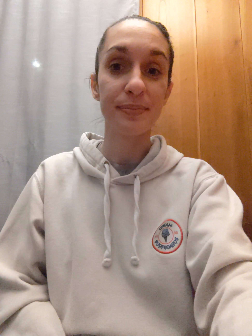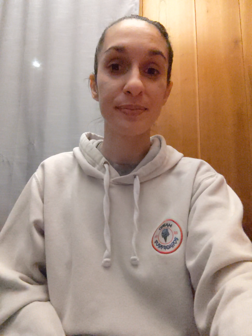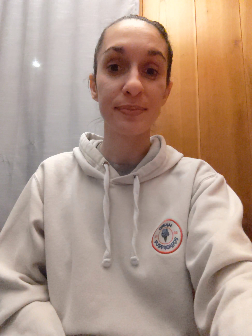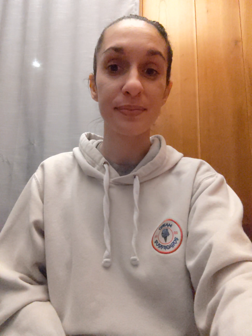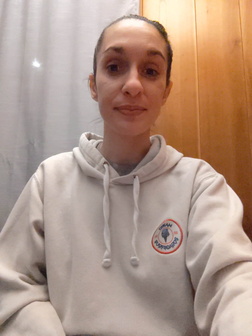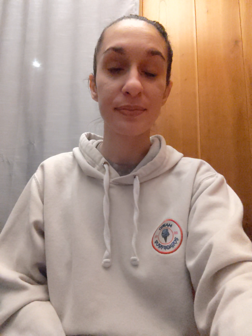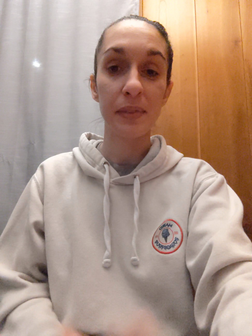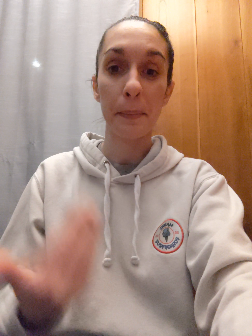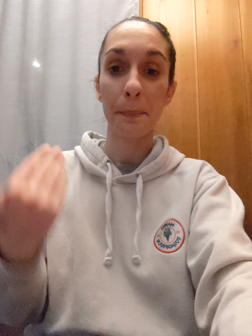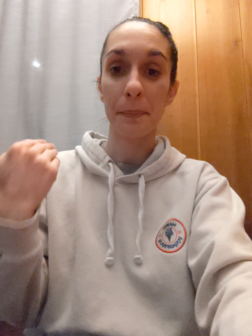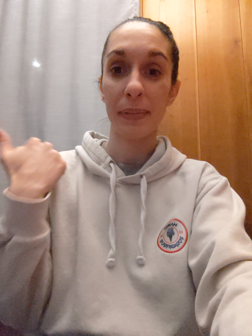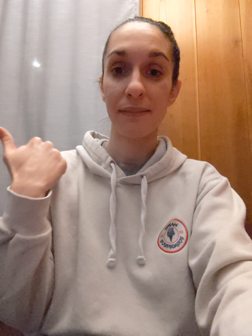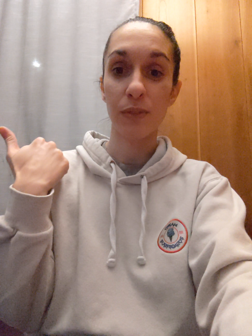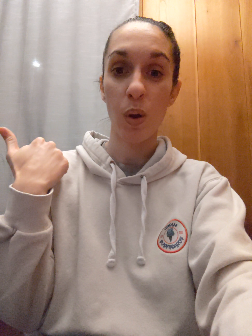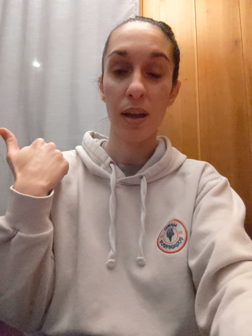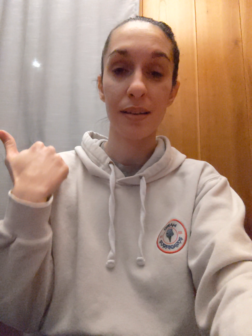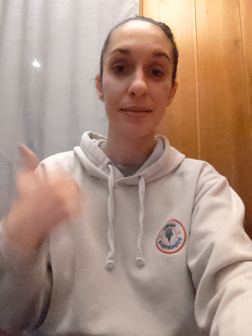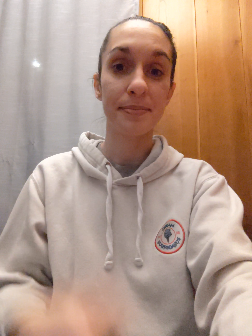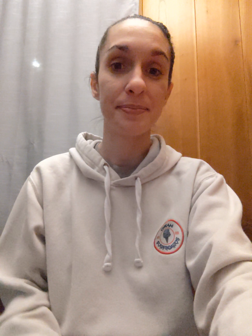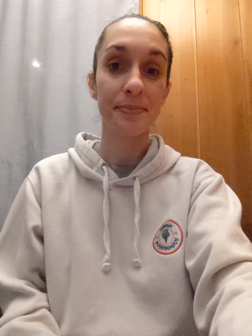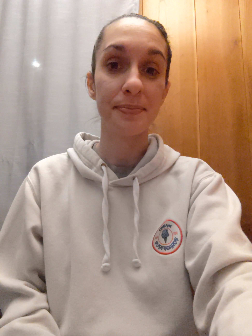before